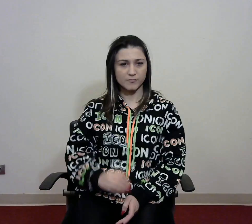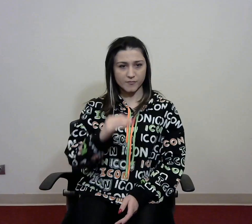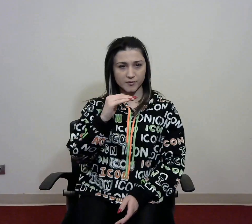siz